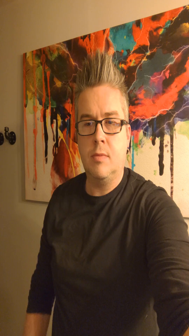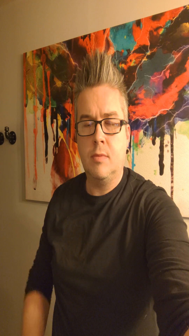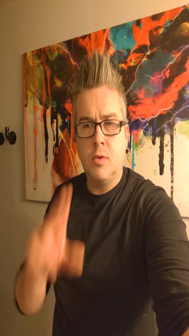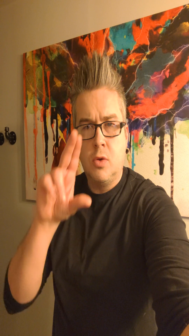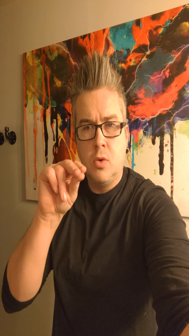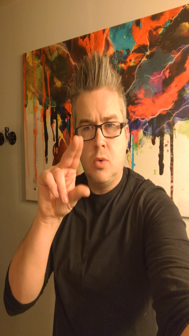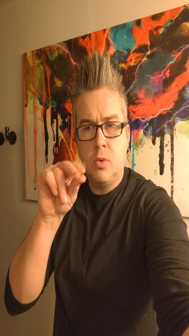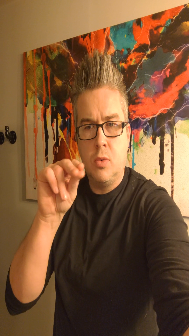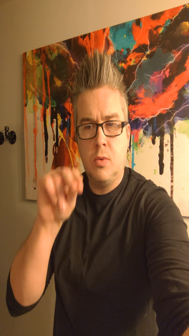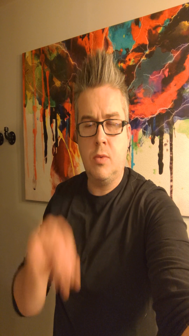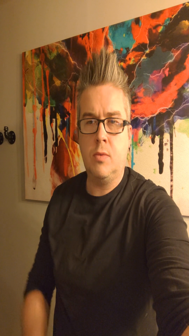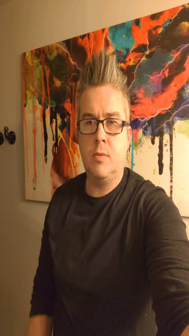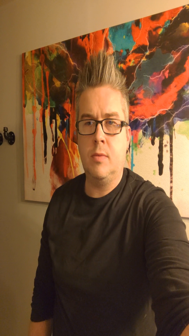no